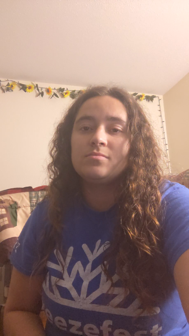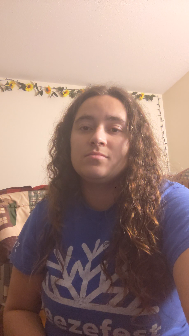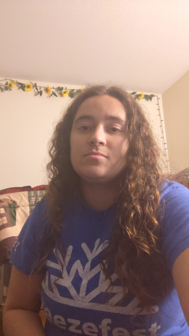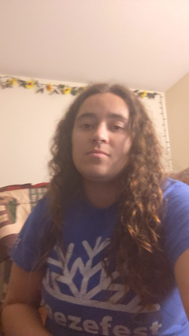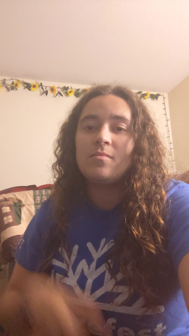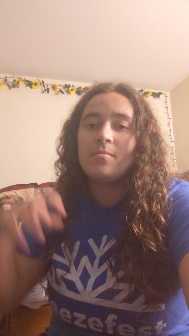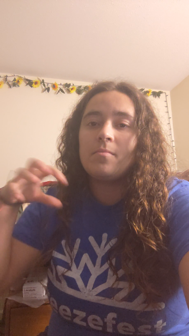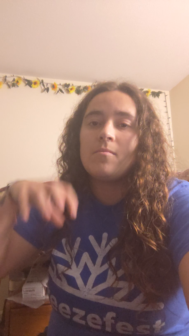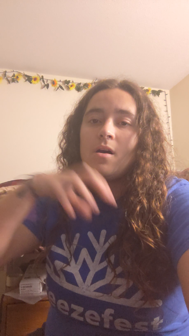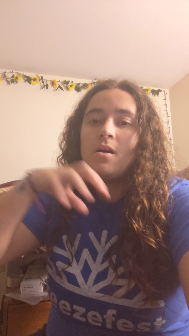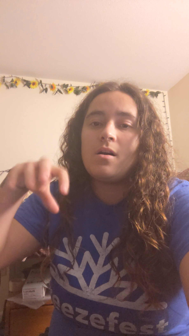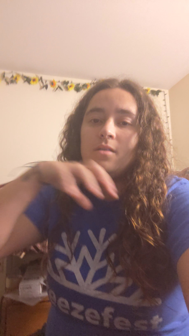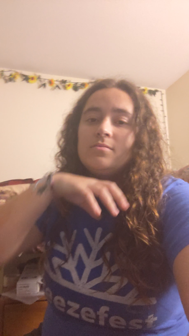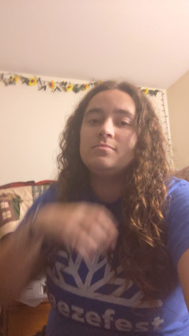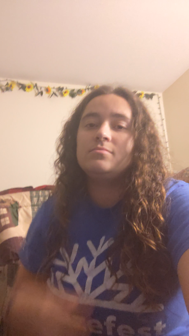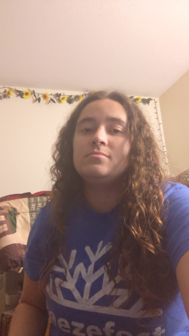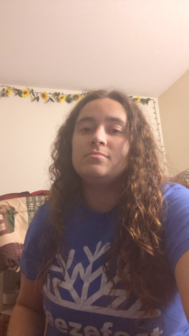block